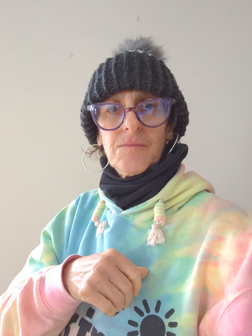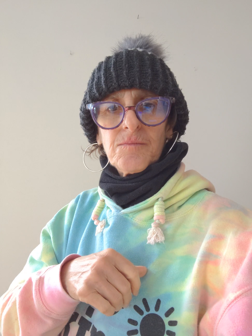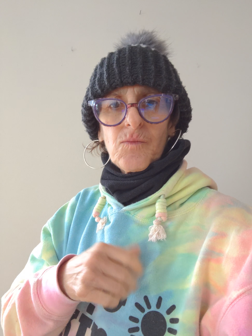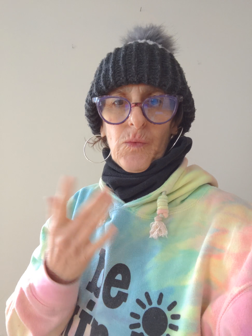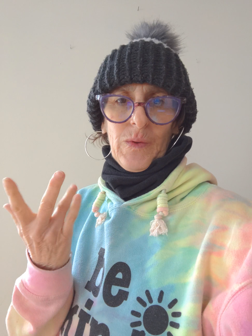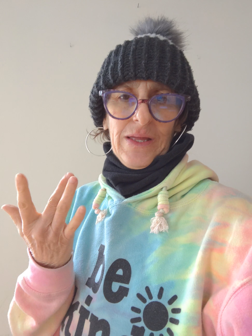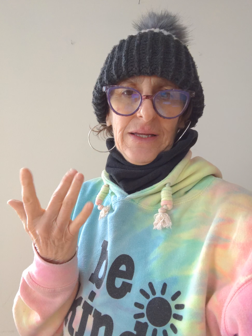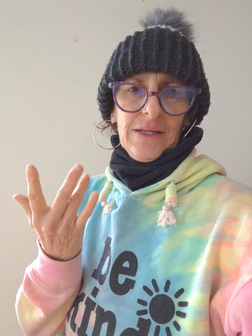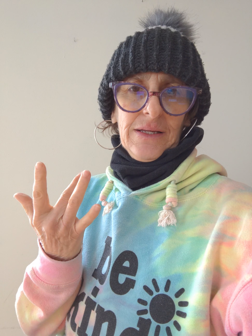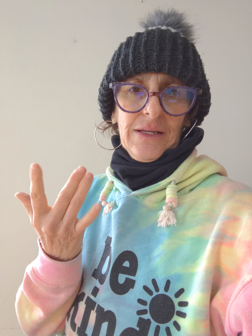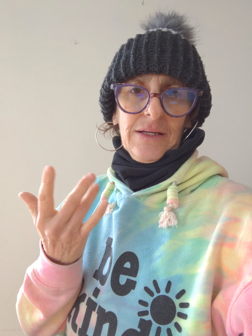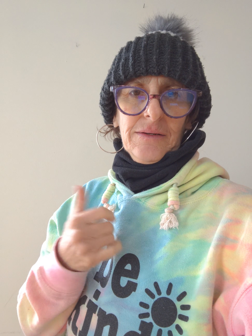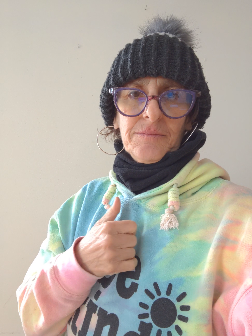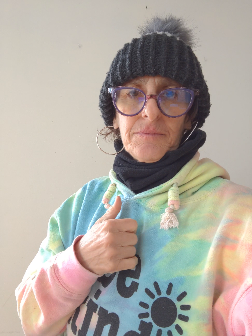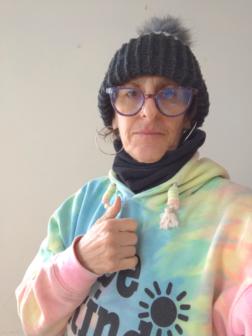wait